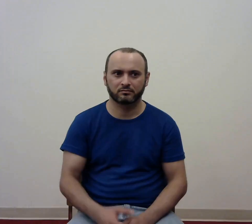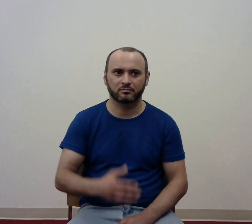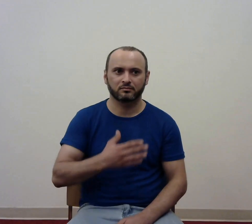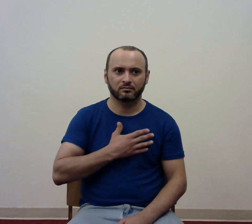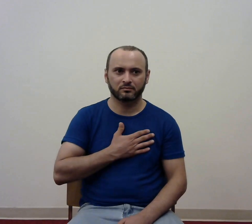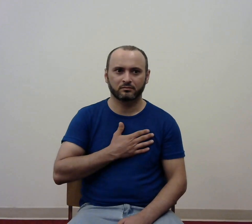mən